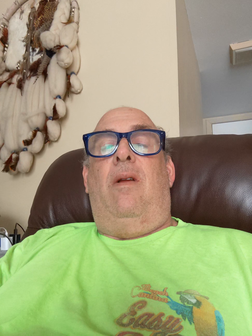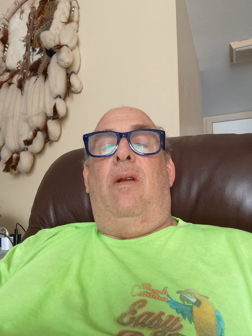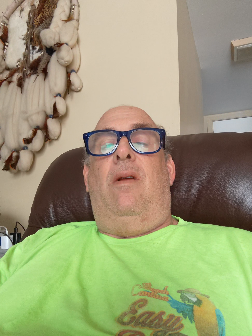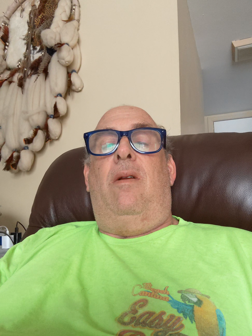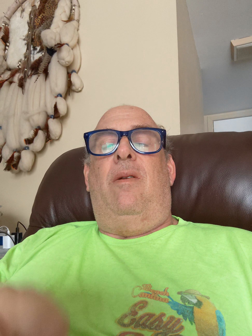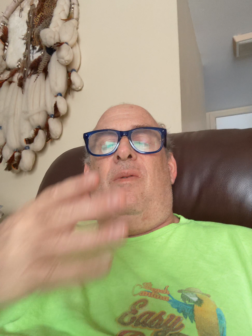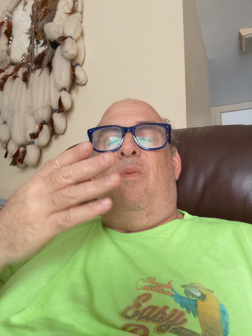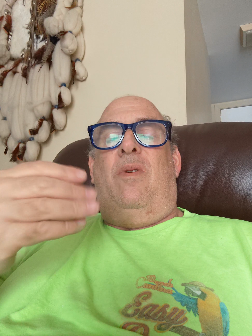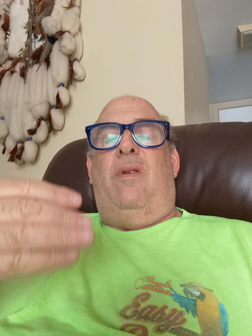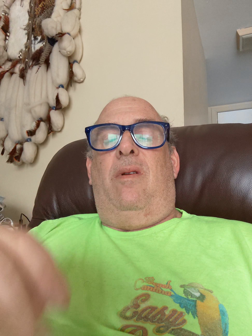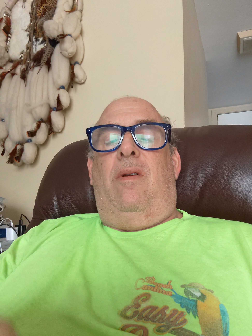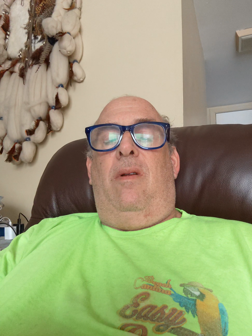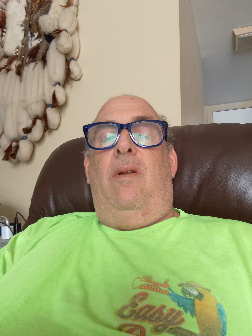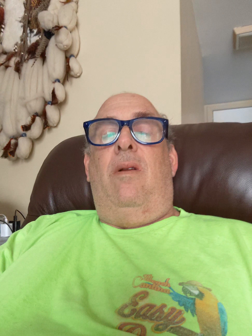wet